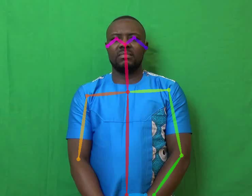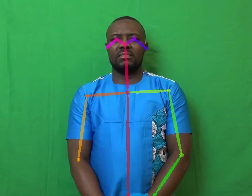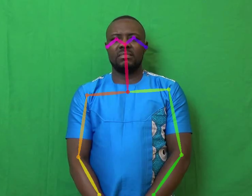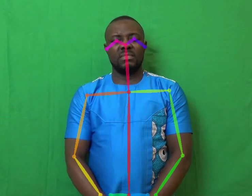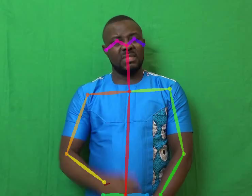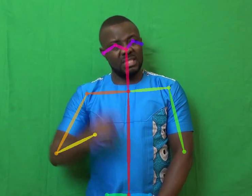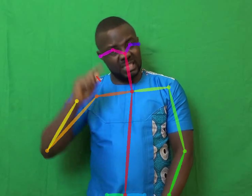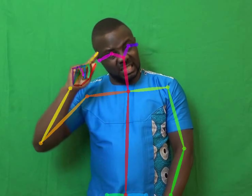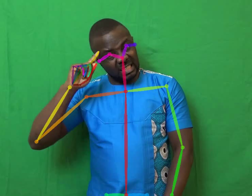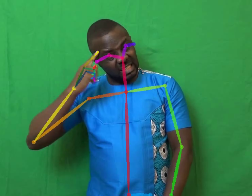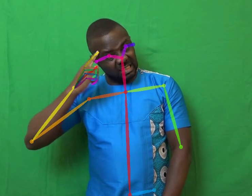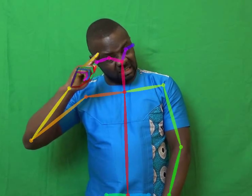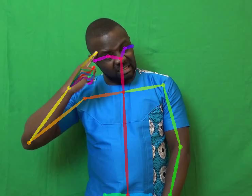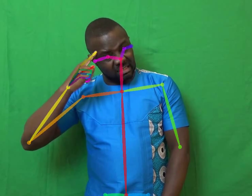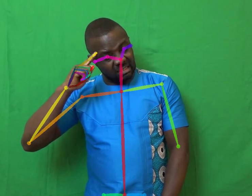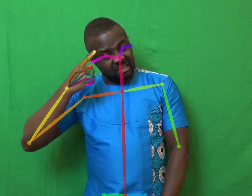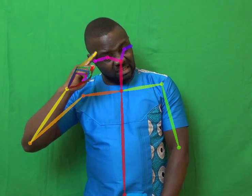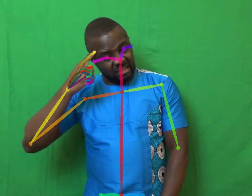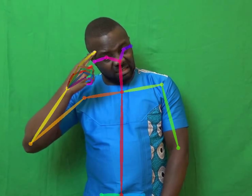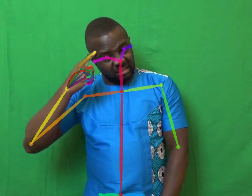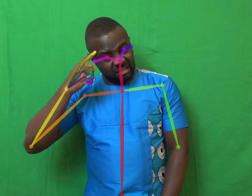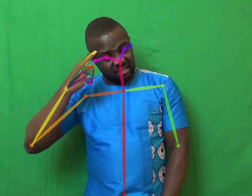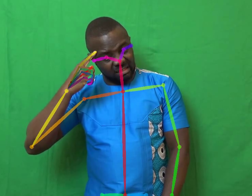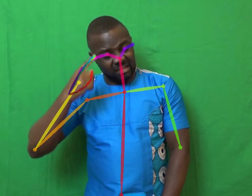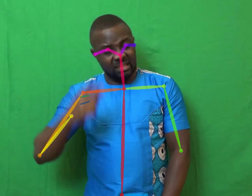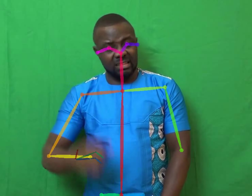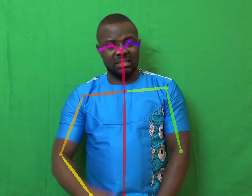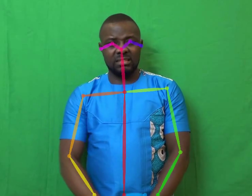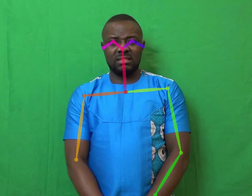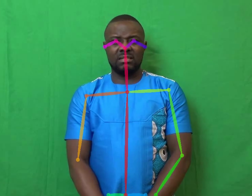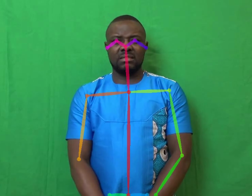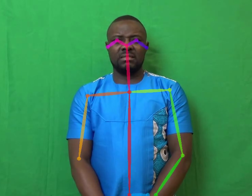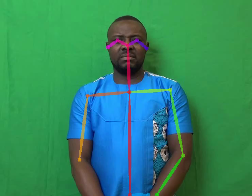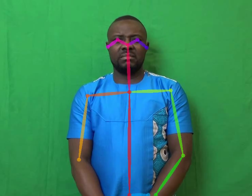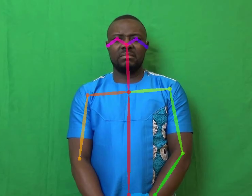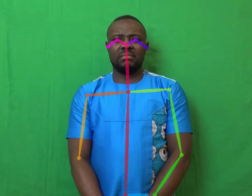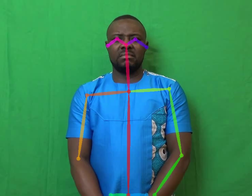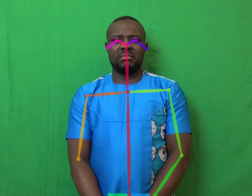think